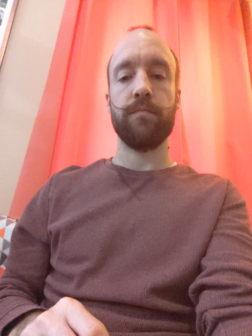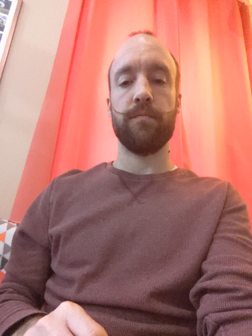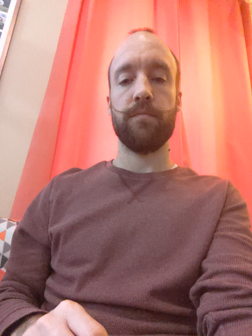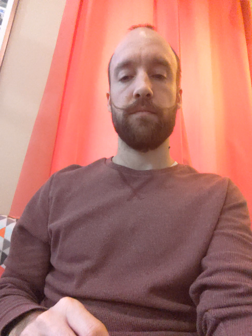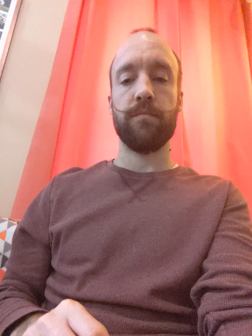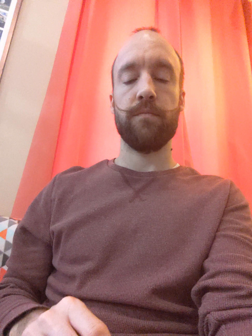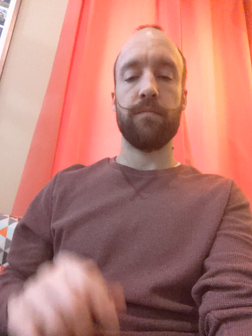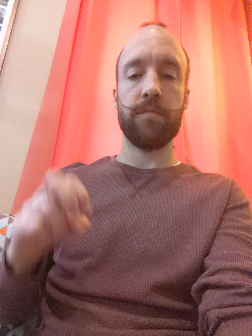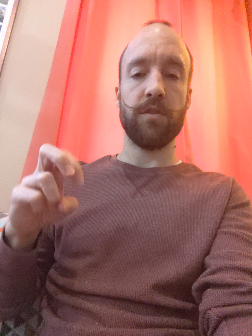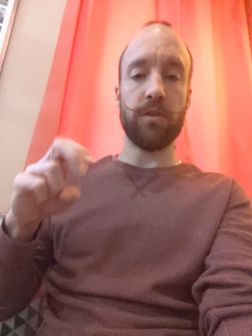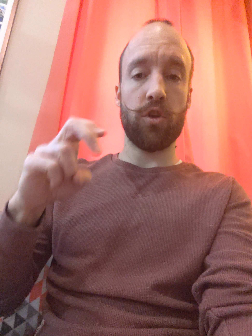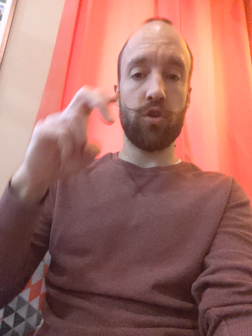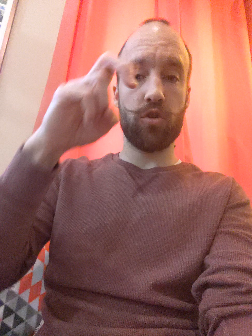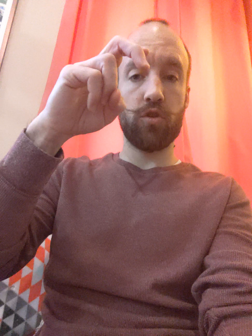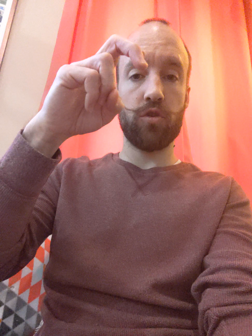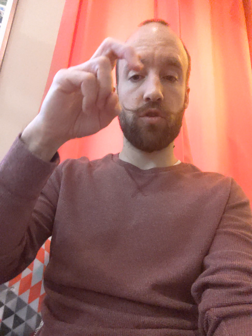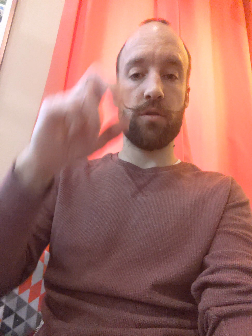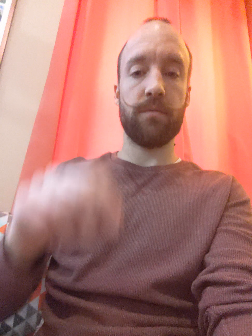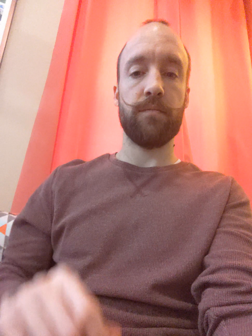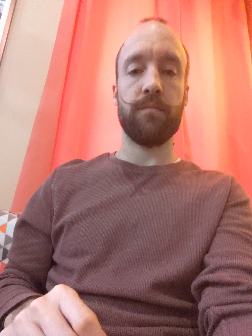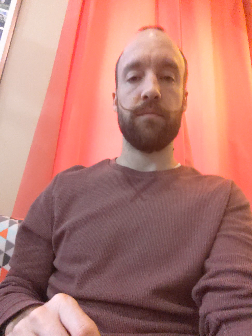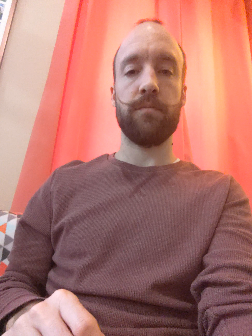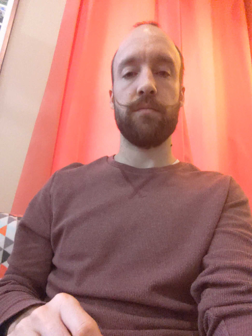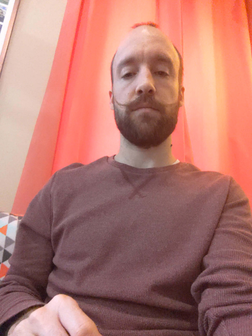stairs